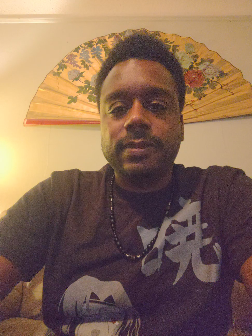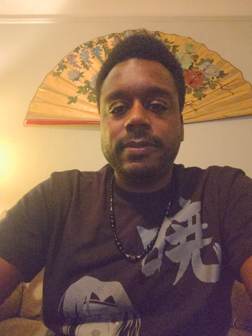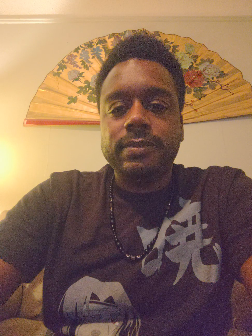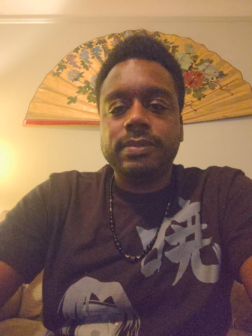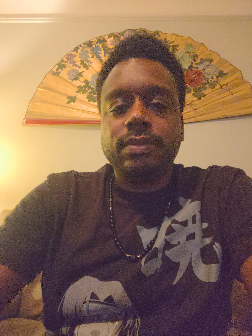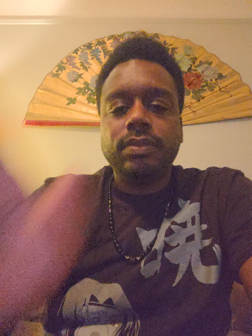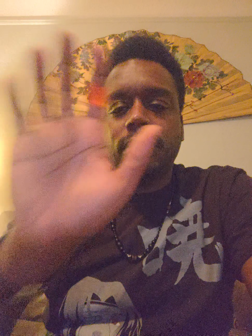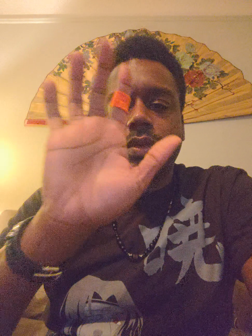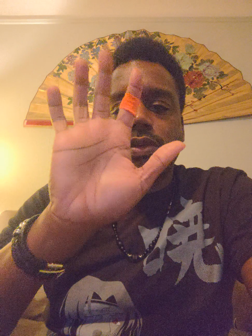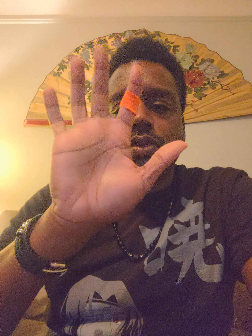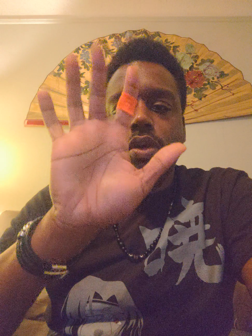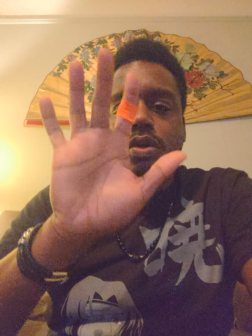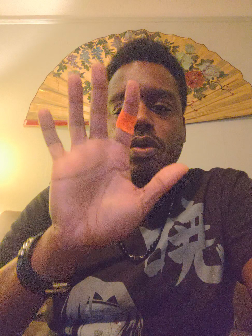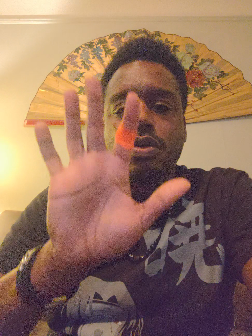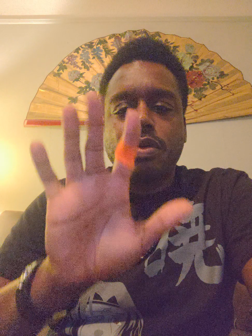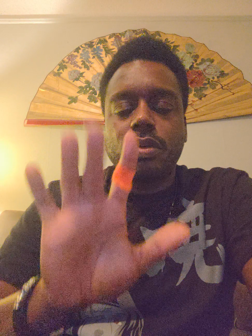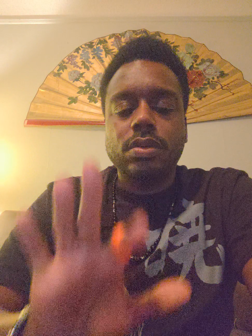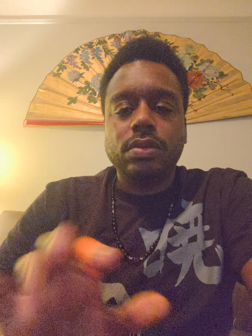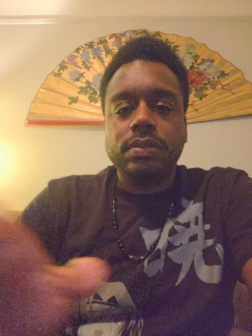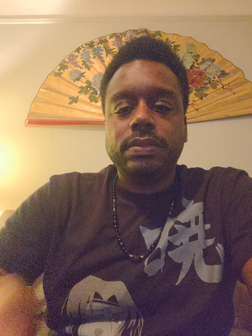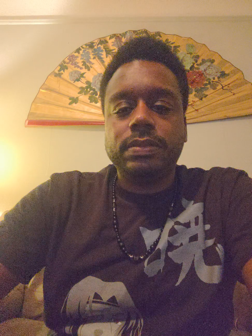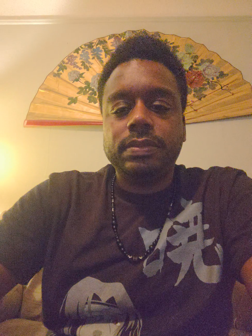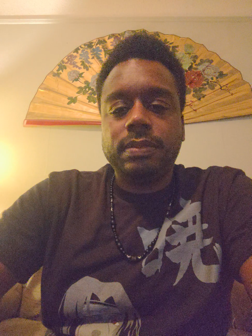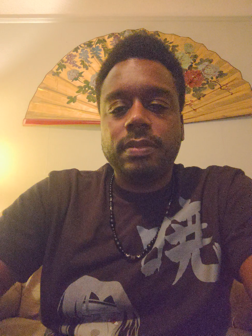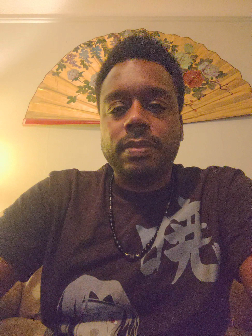snow